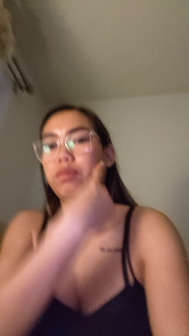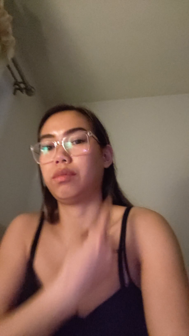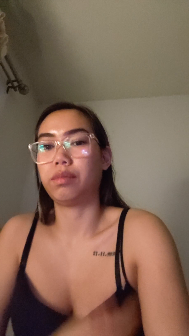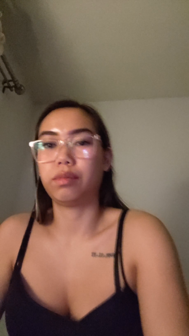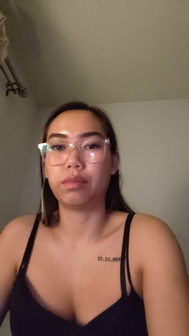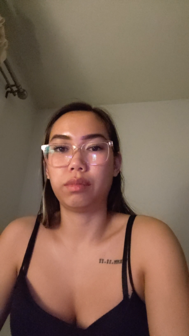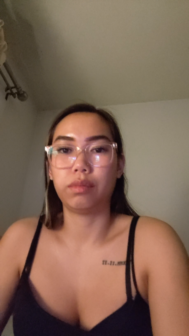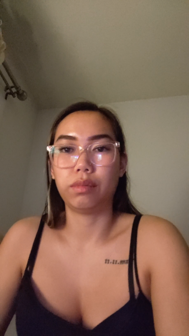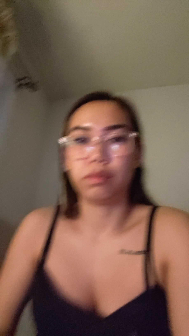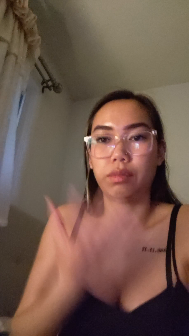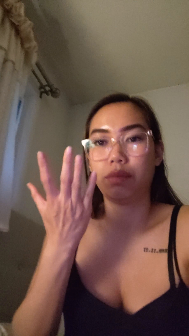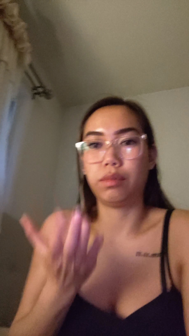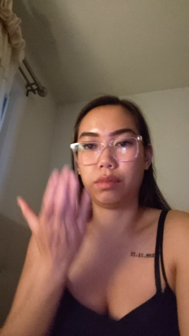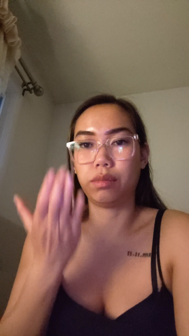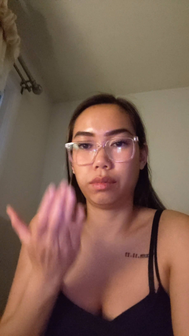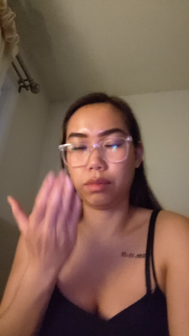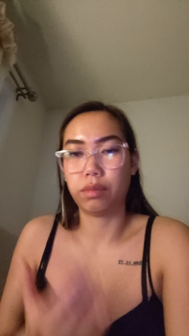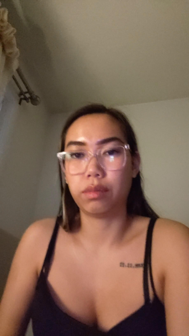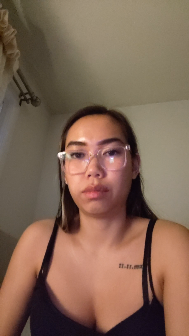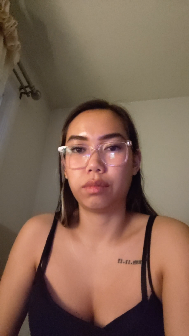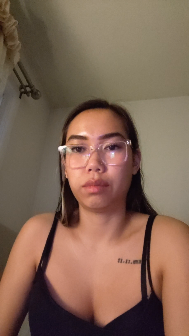heavy